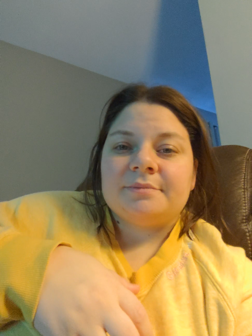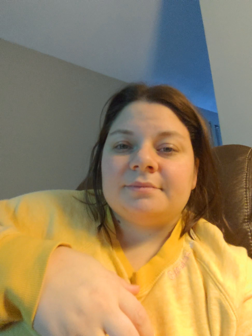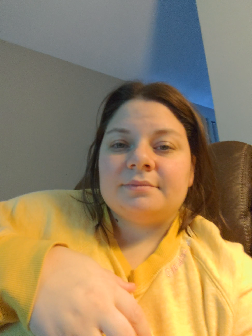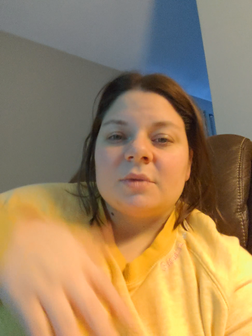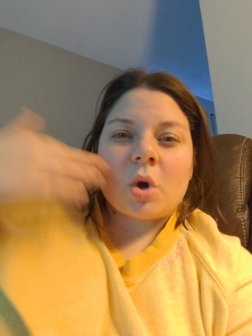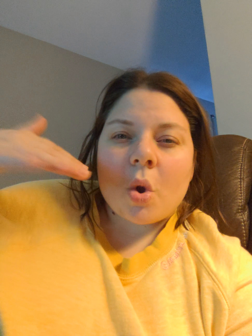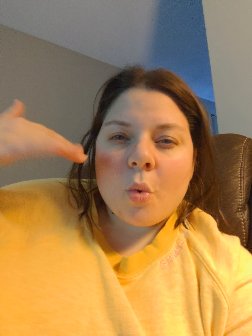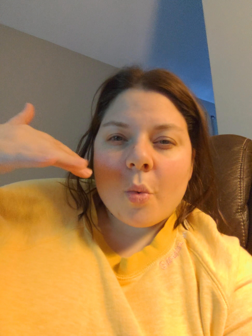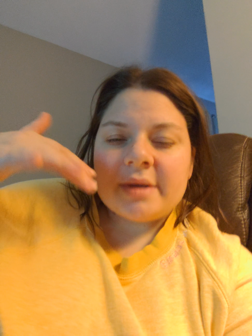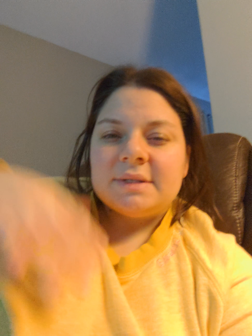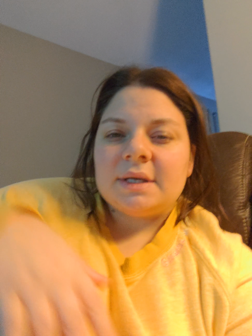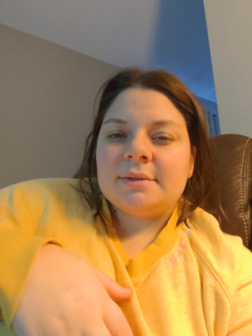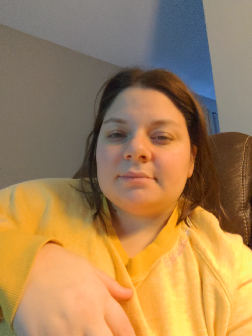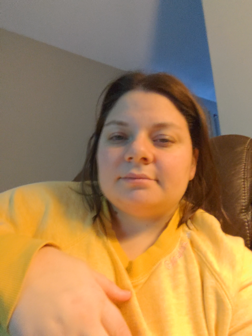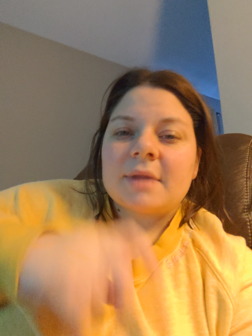noisy